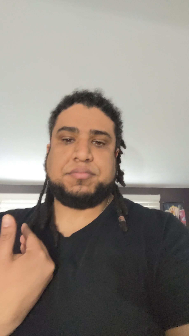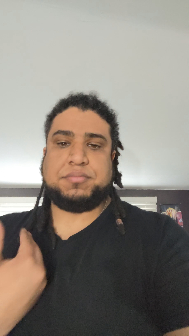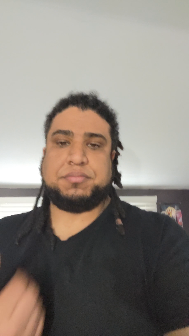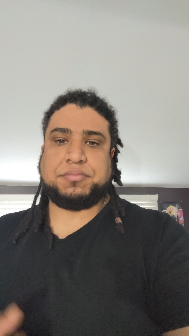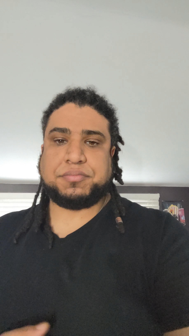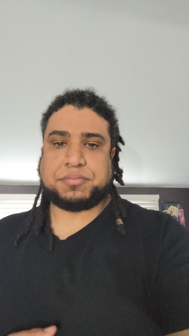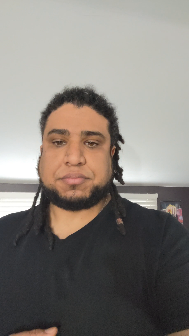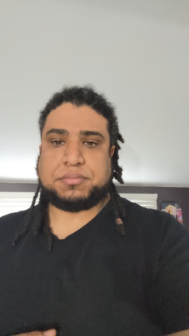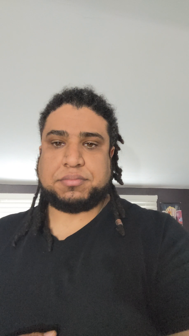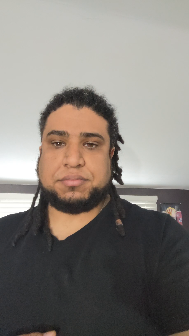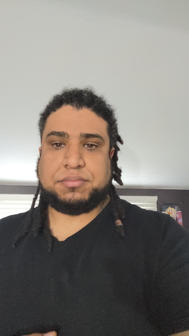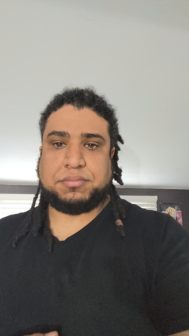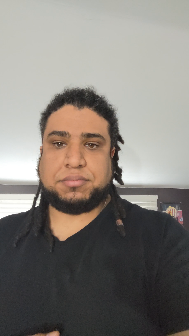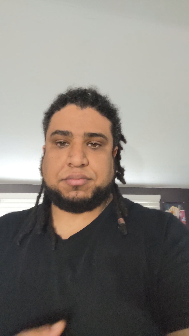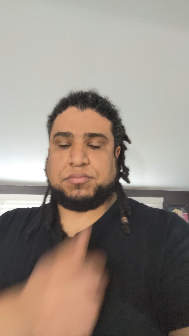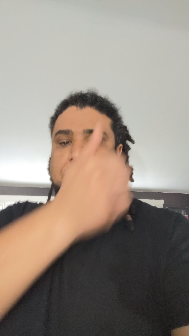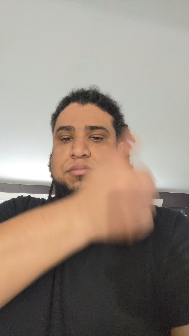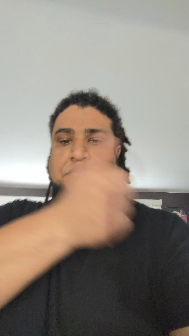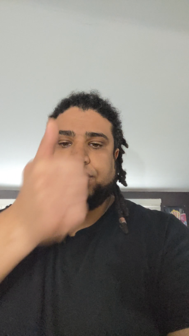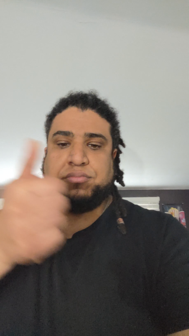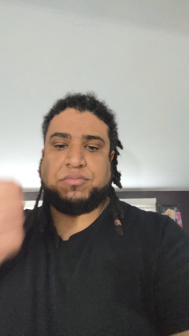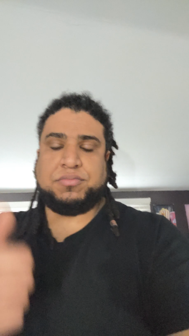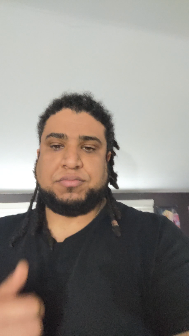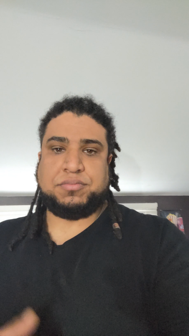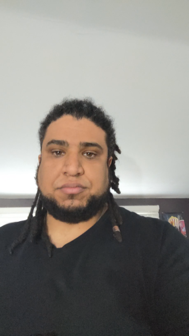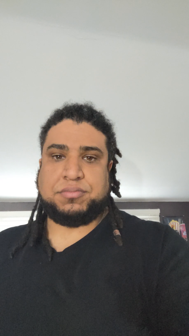each